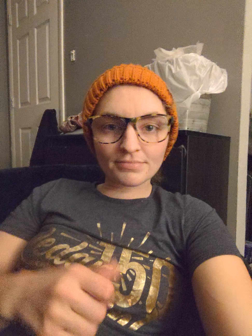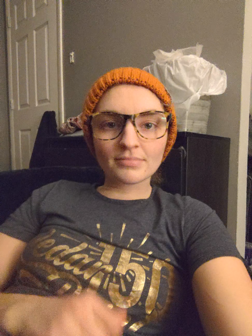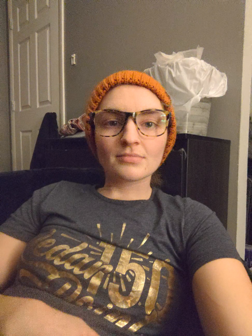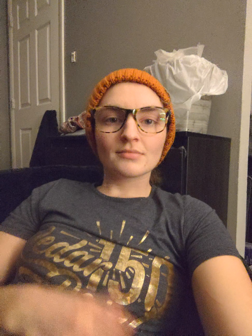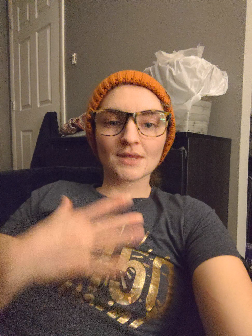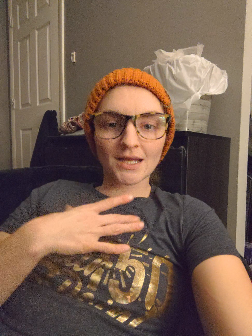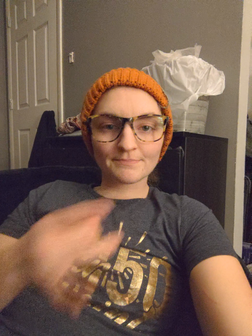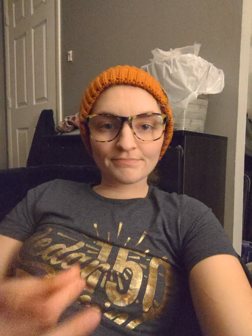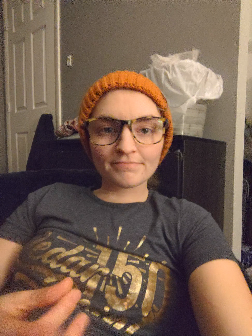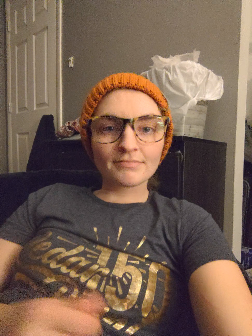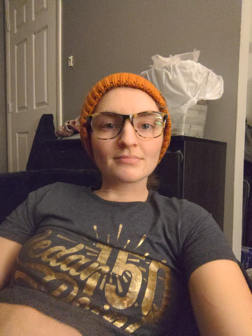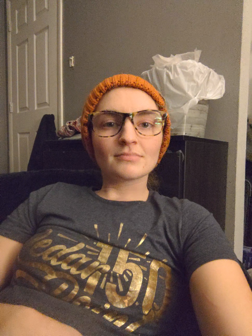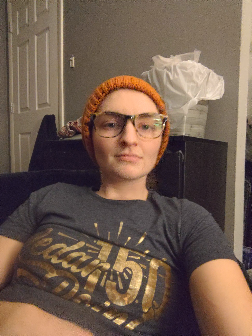like